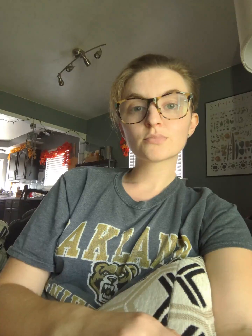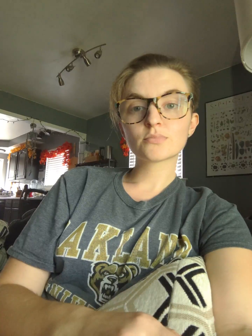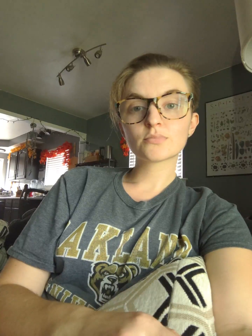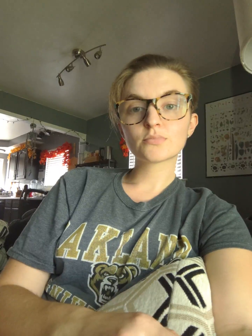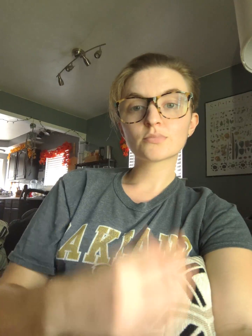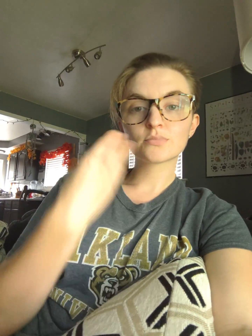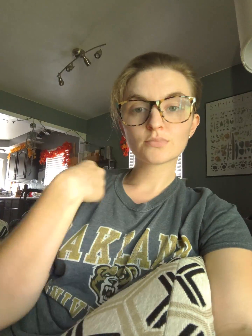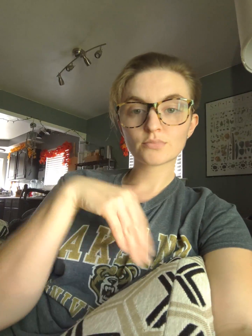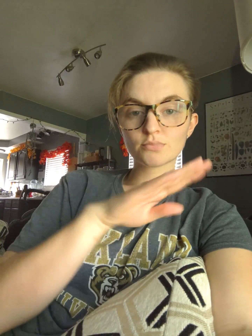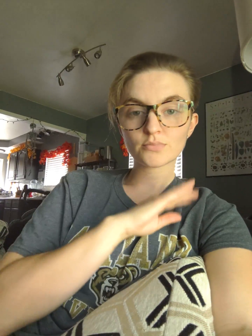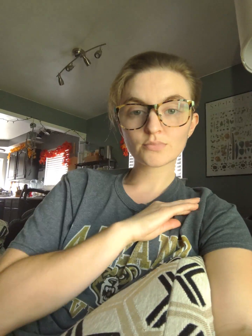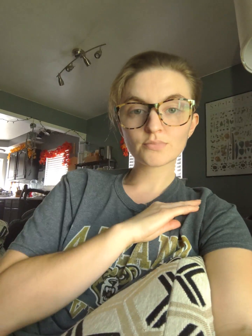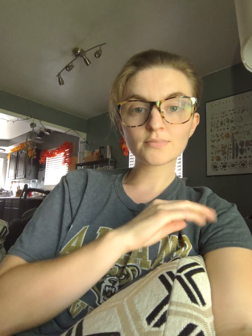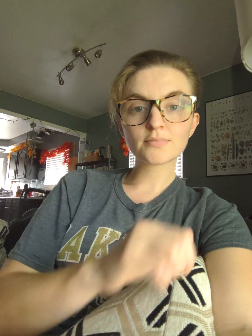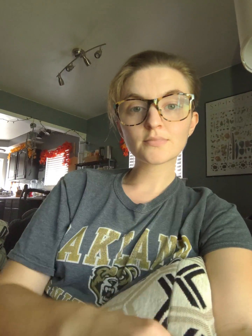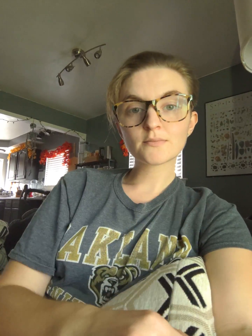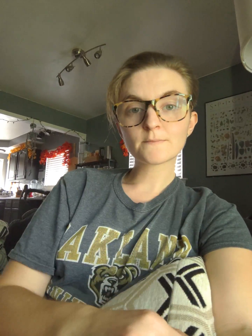scarf